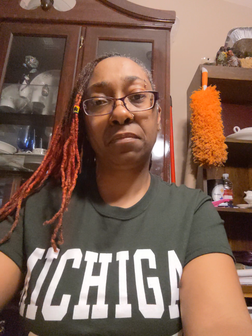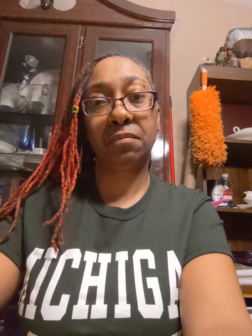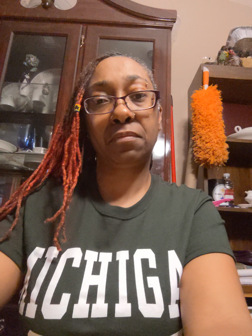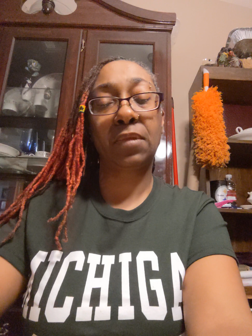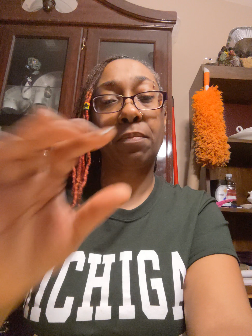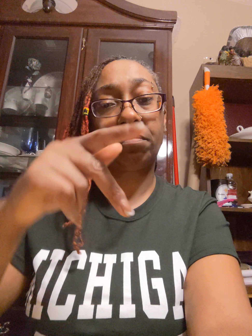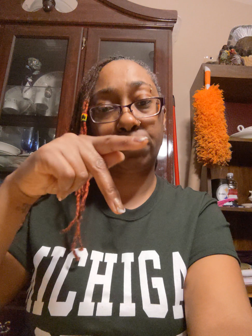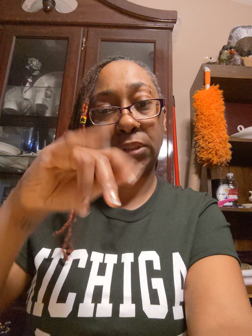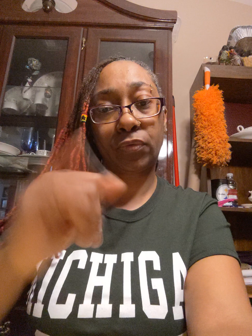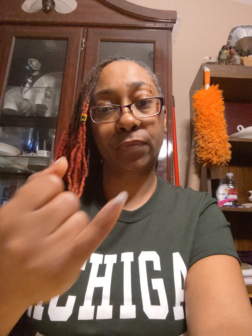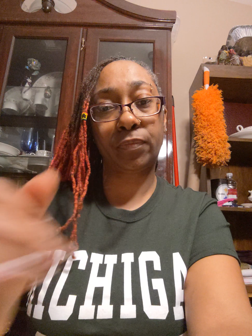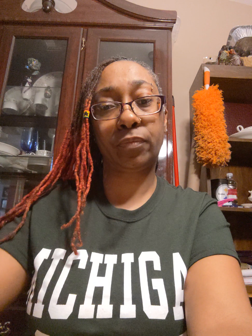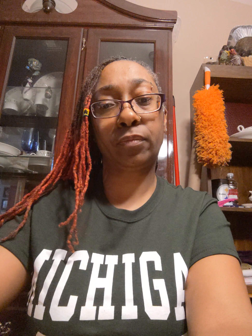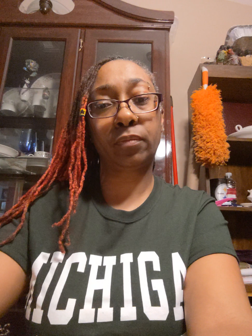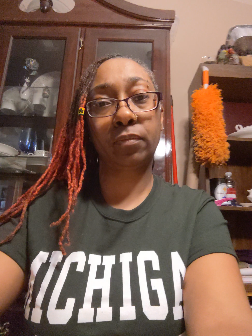pajamas